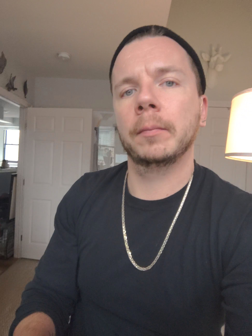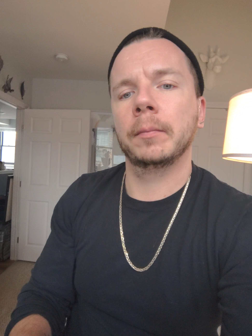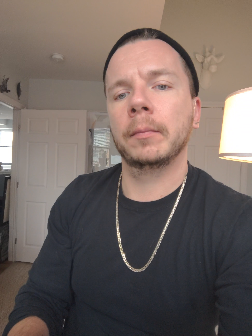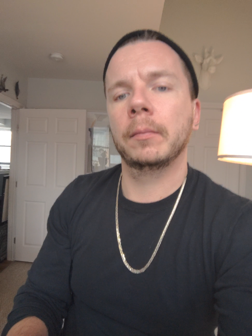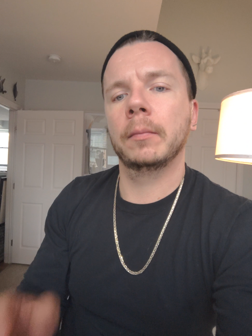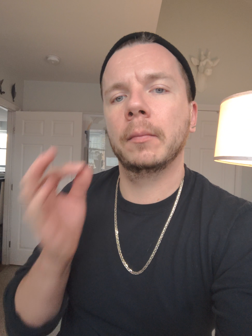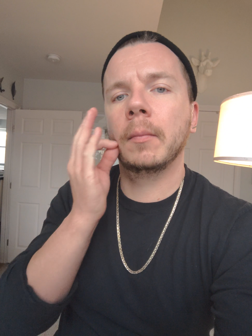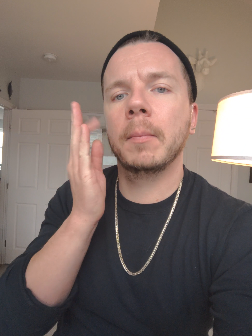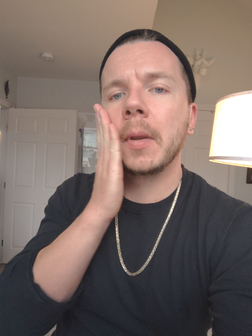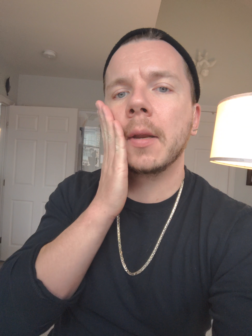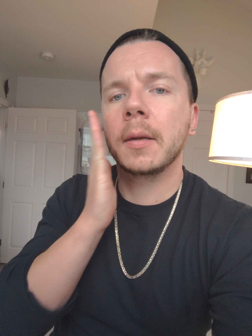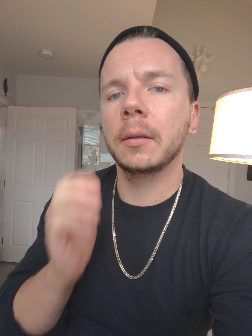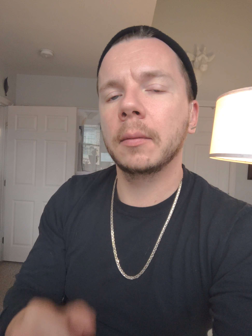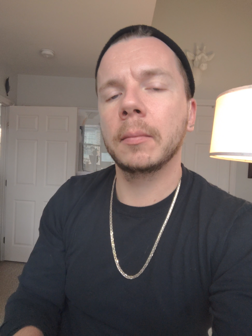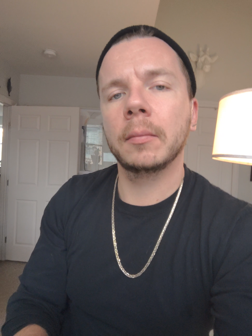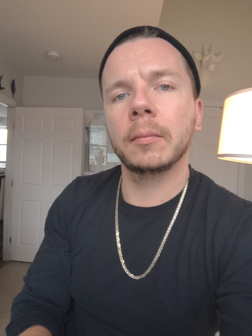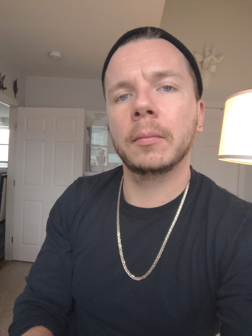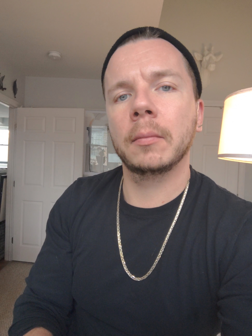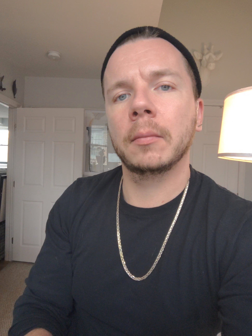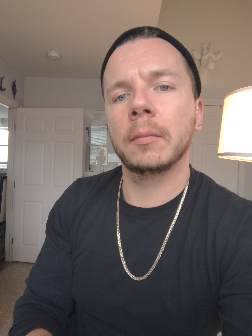bee